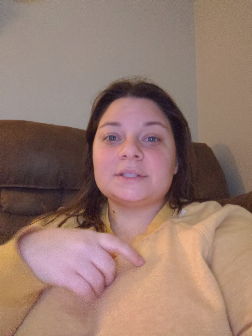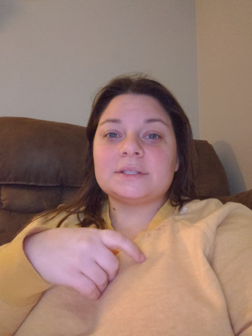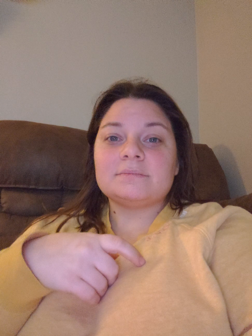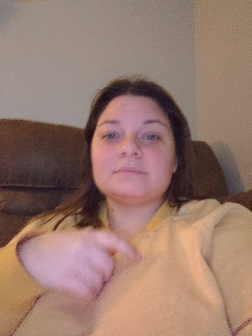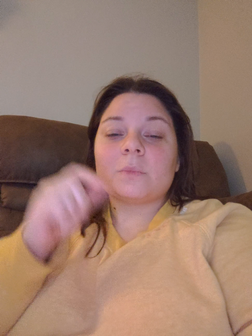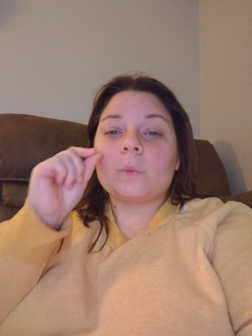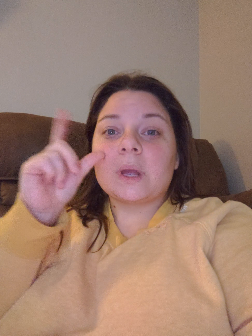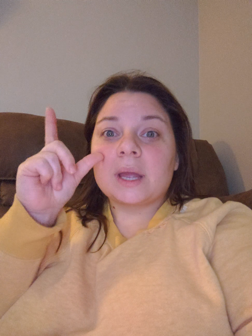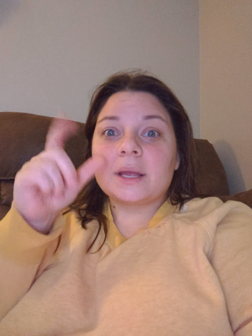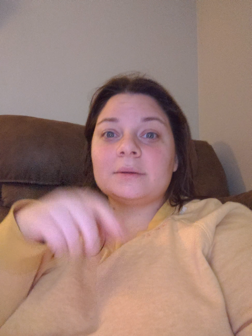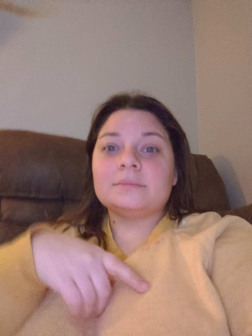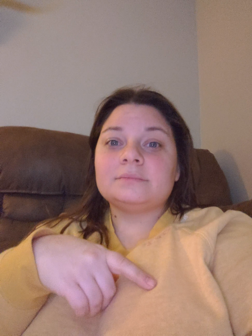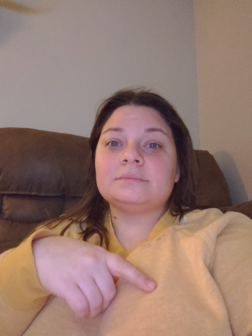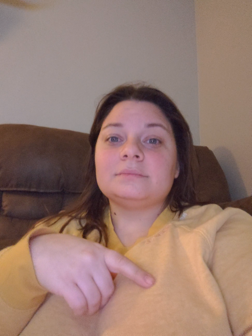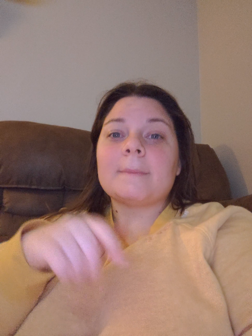wake